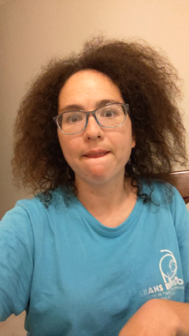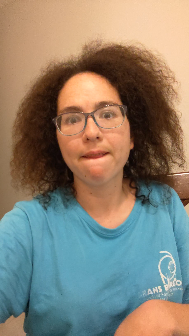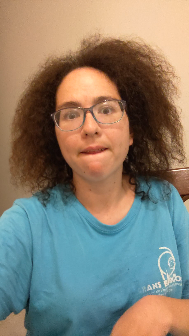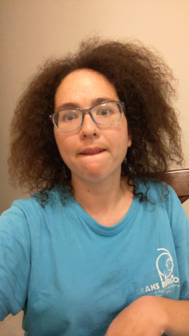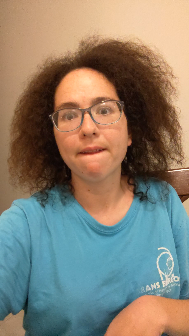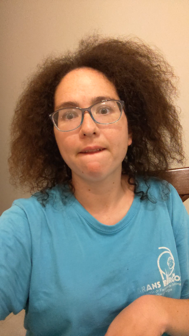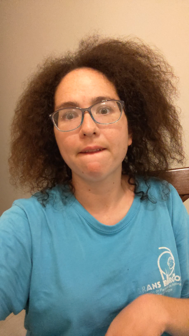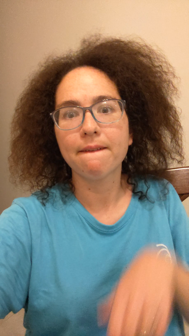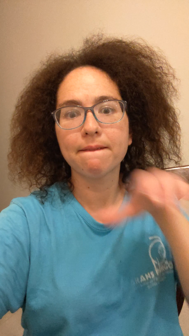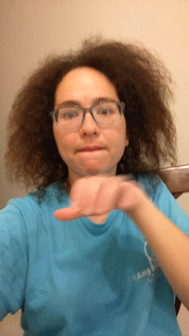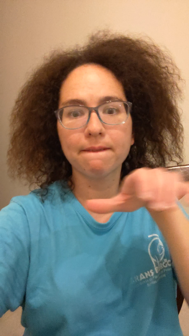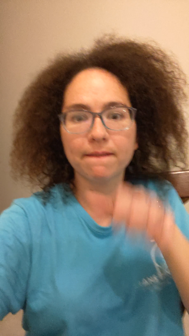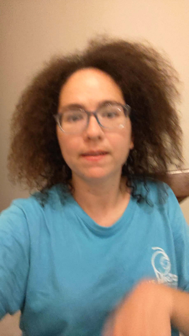does